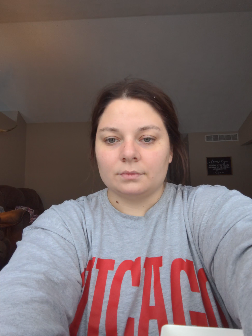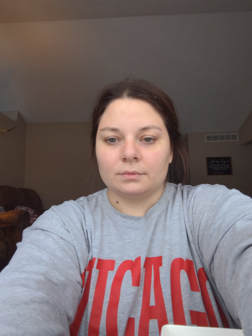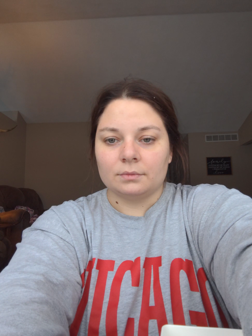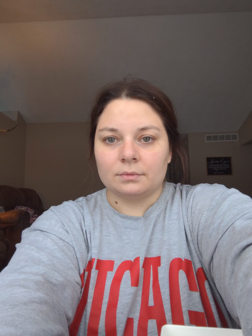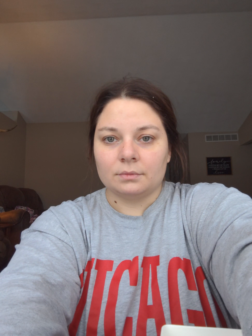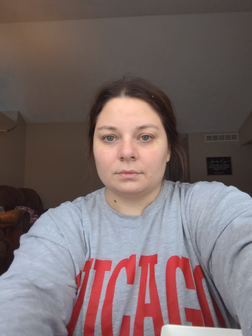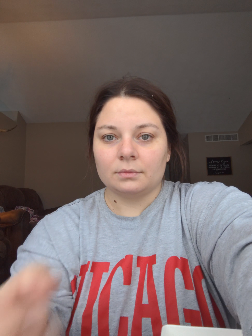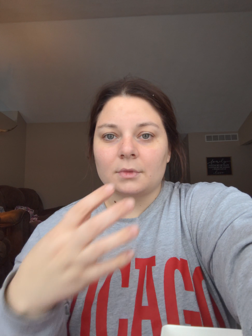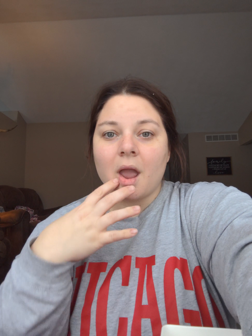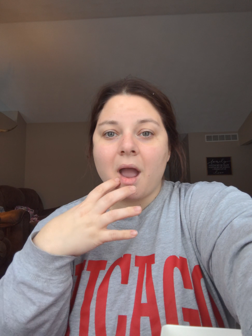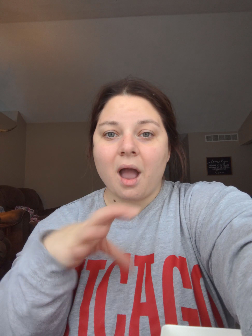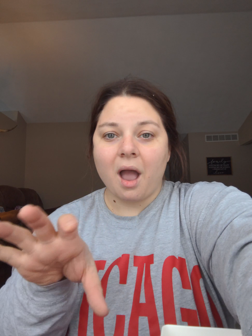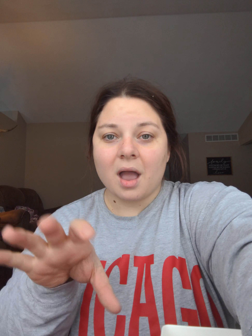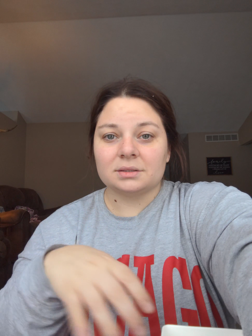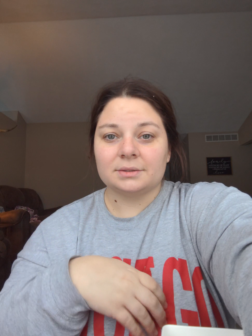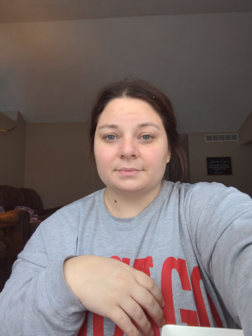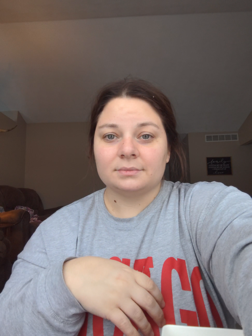hot